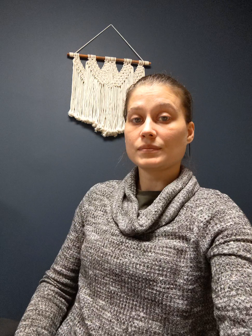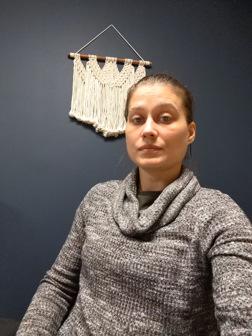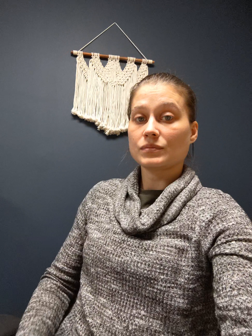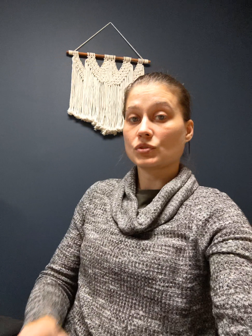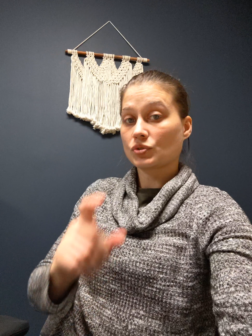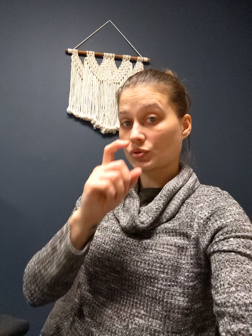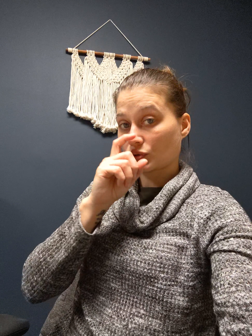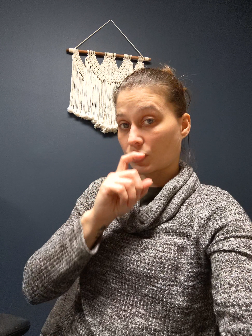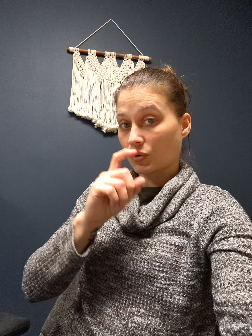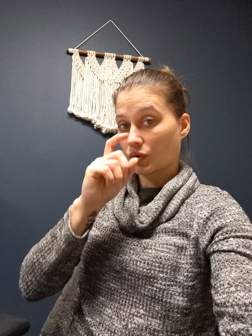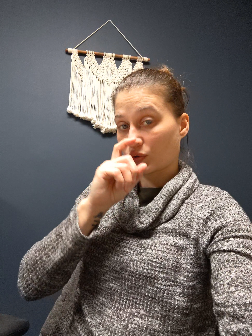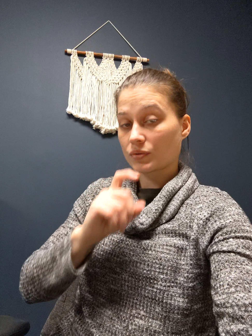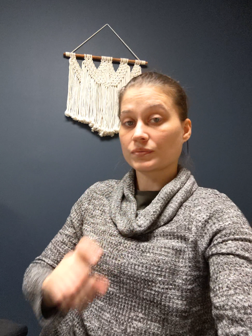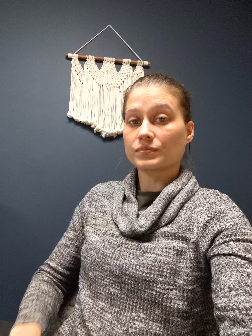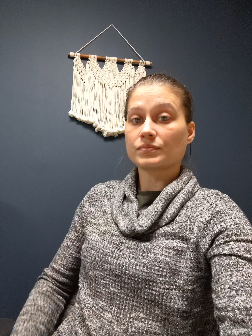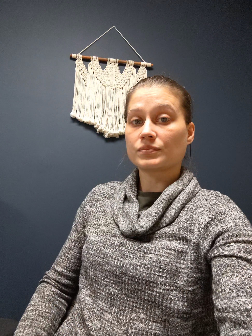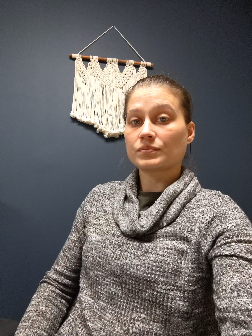doll